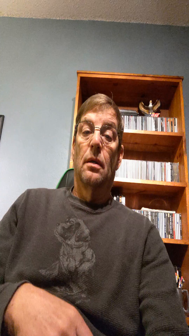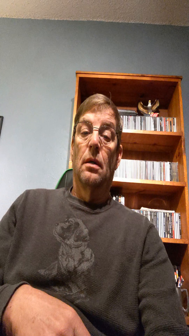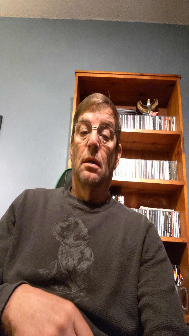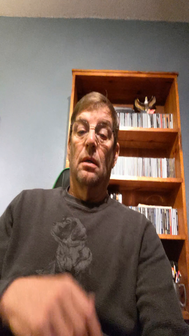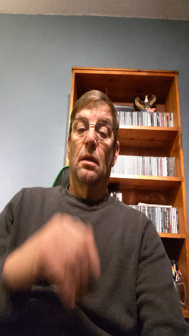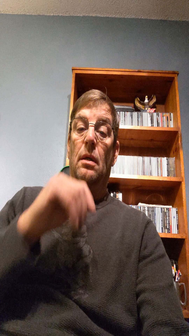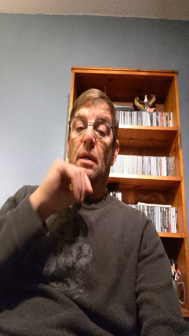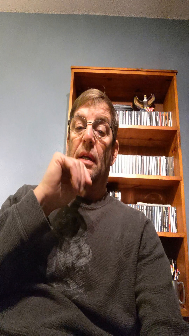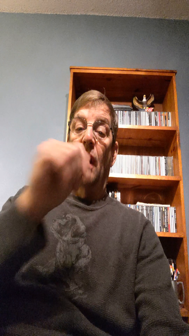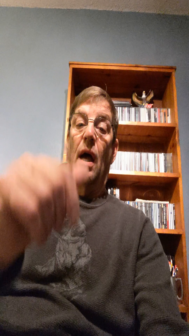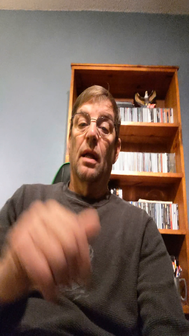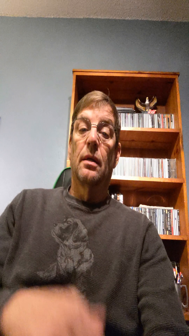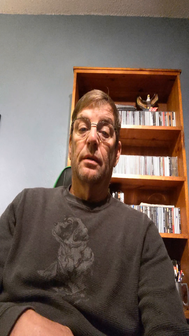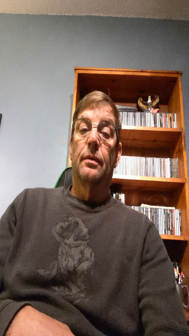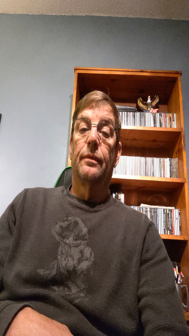not